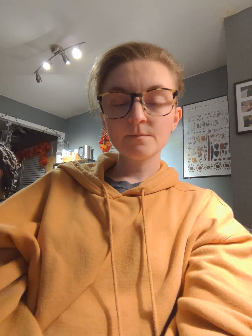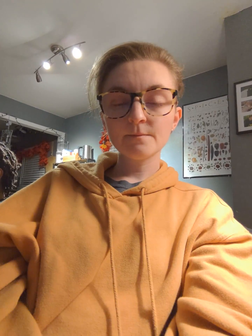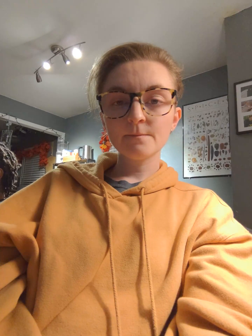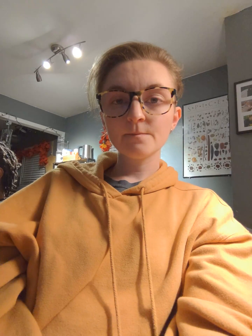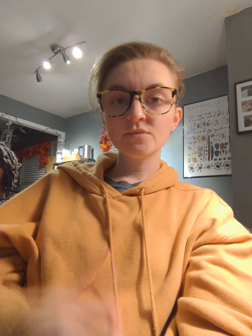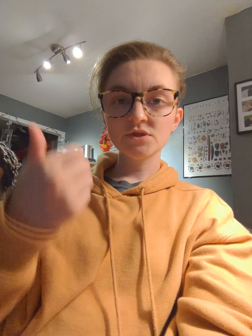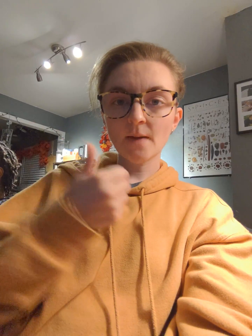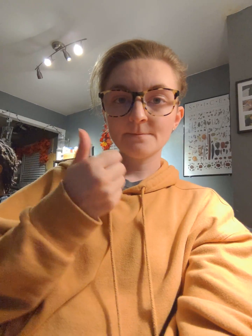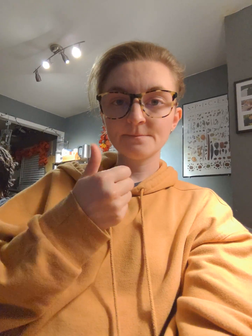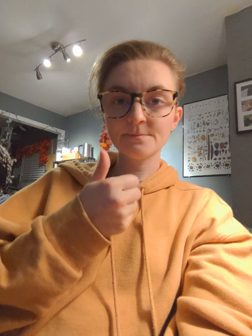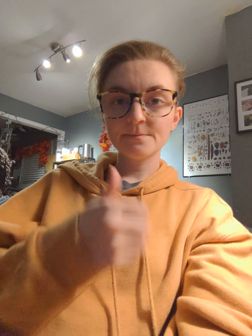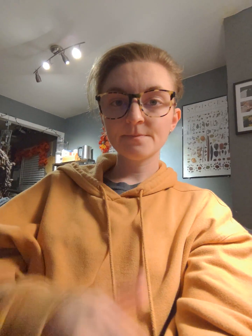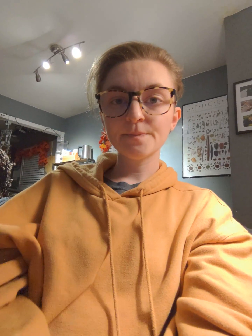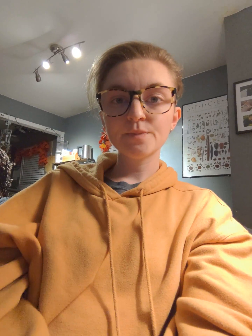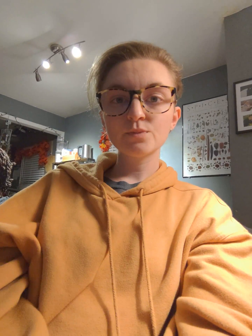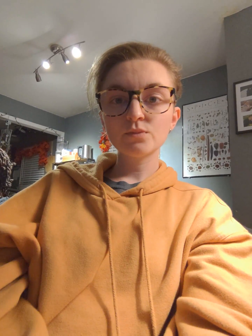game